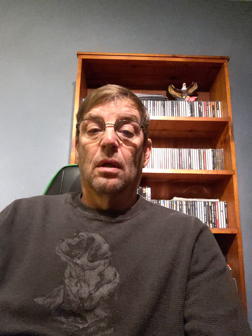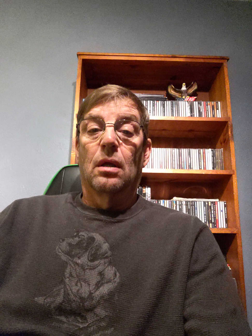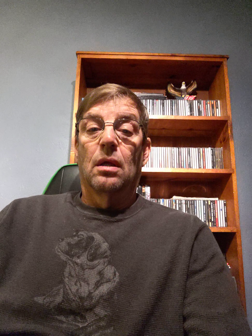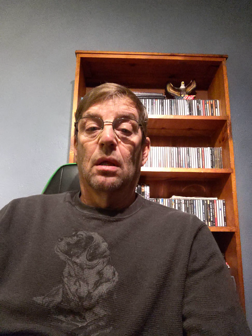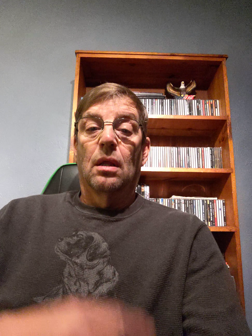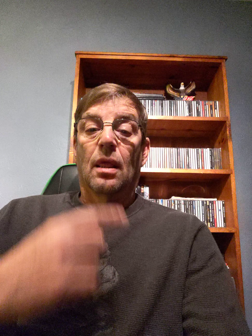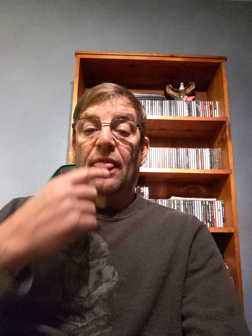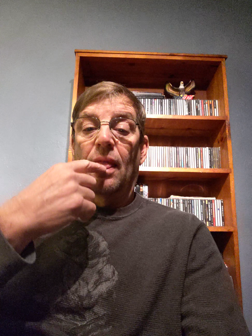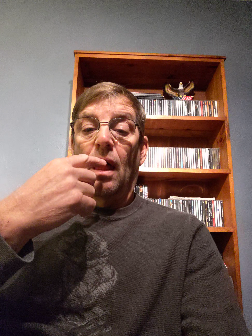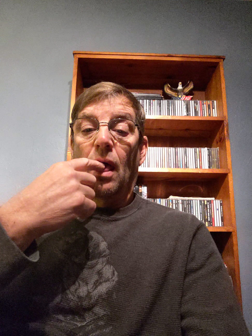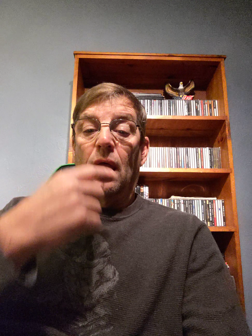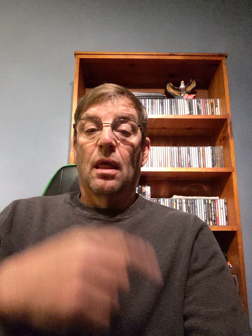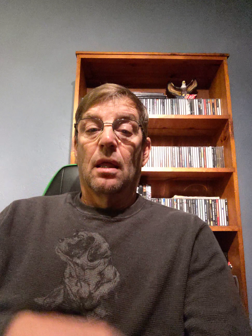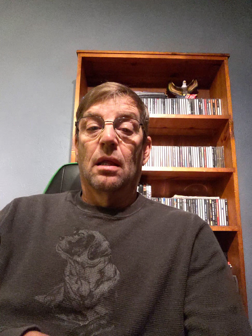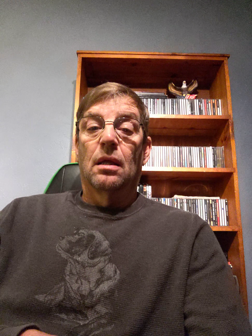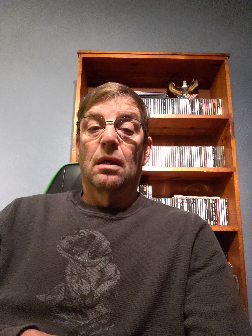tongue